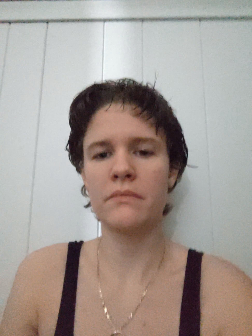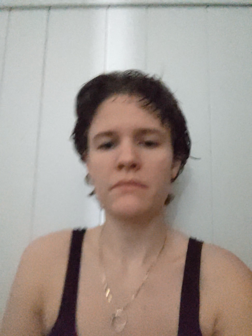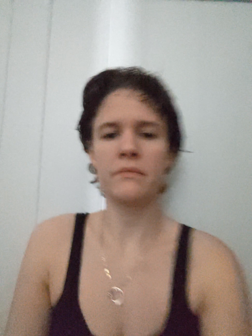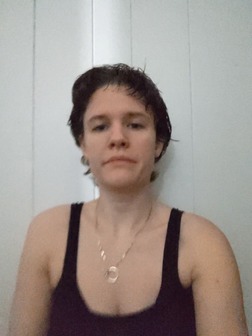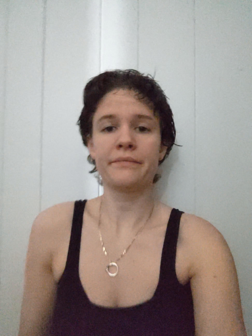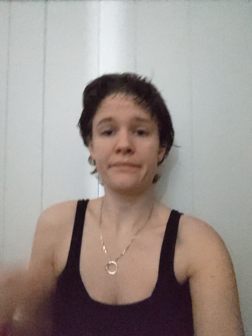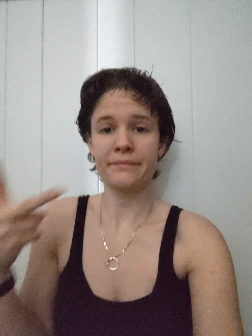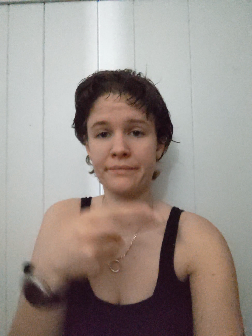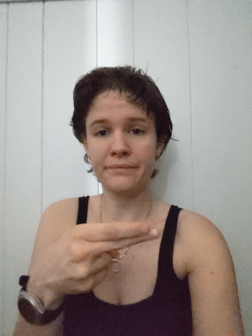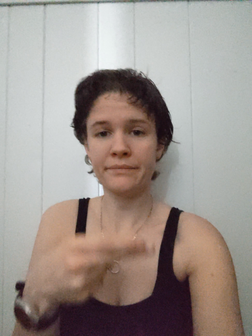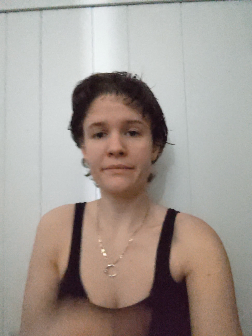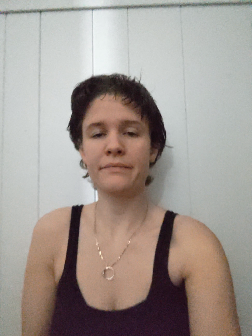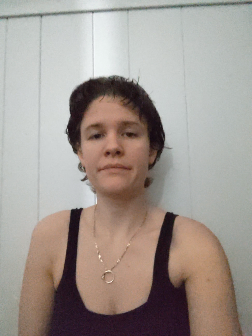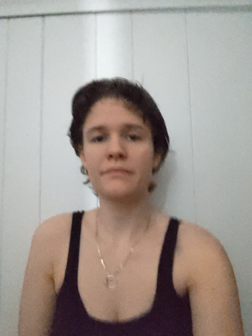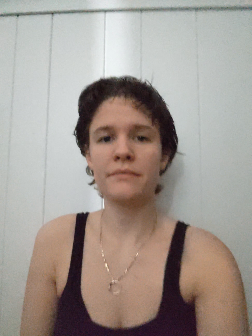cut